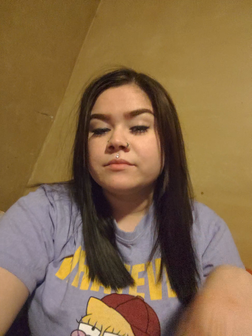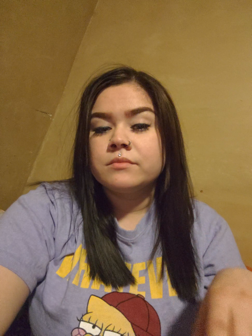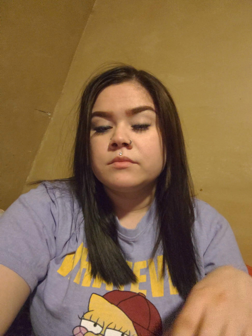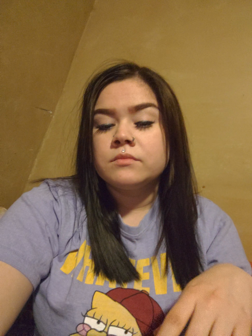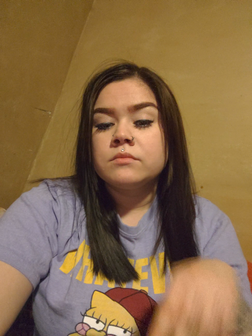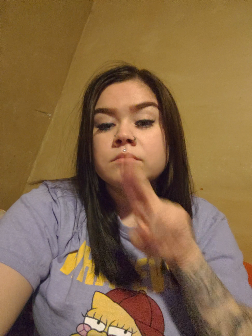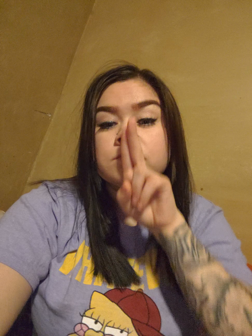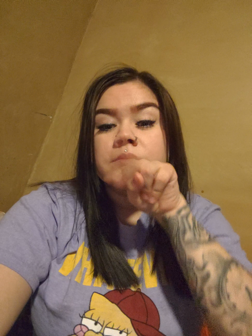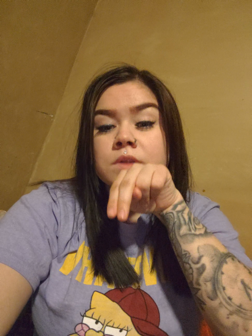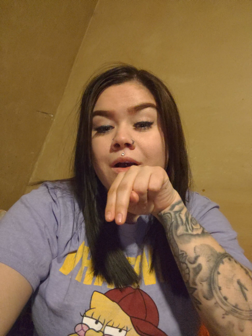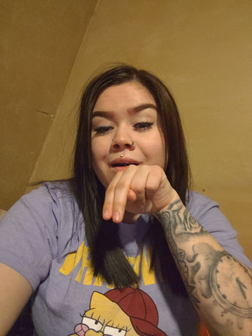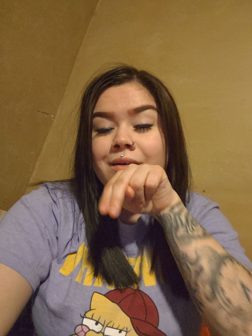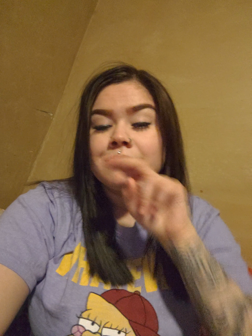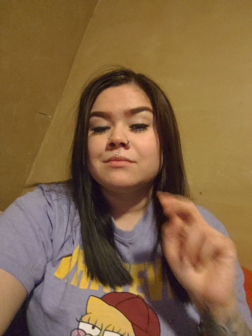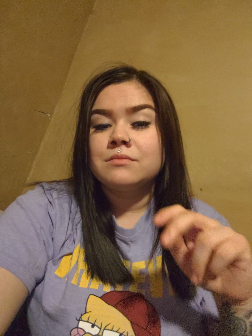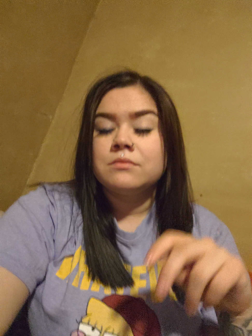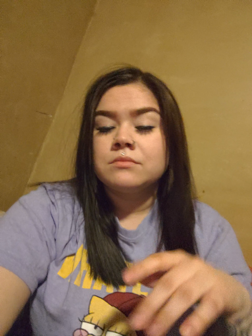tongue